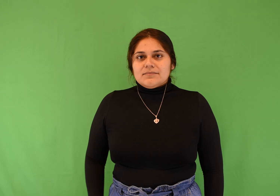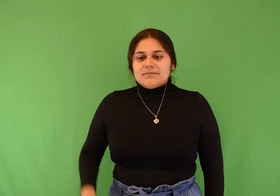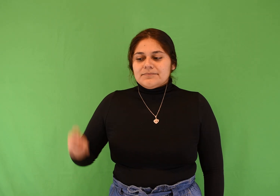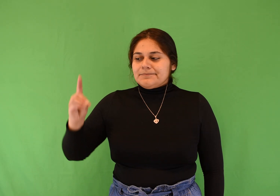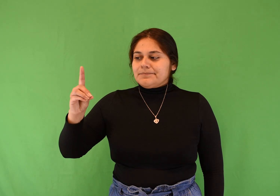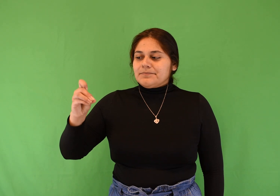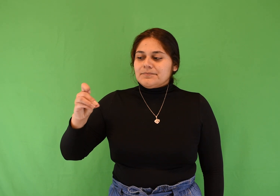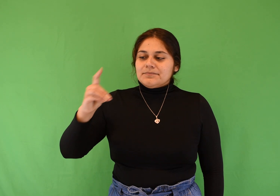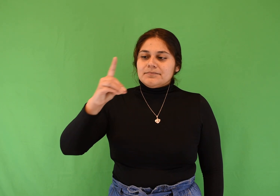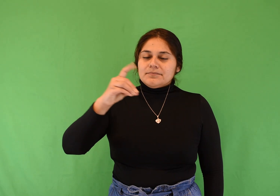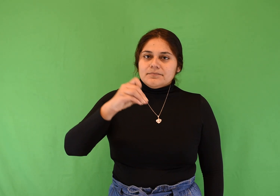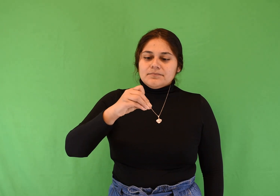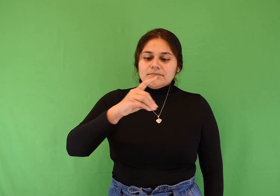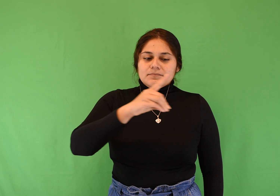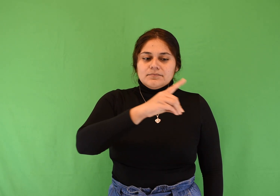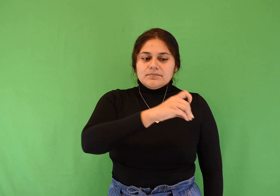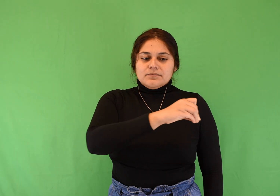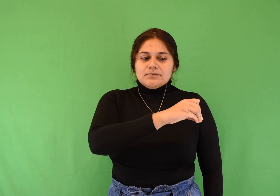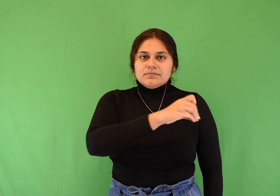difícil